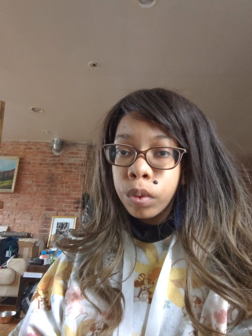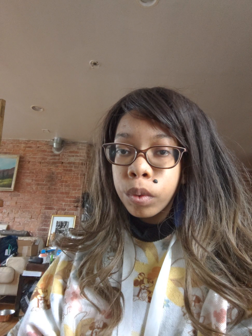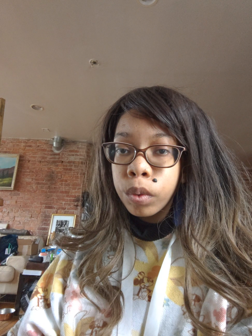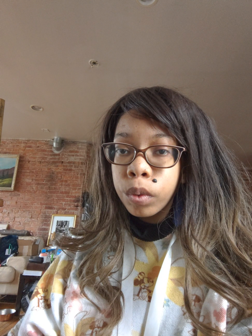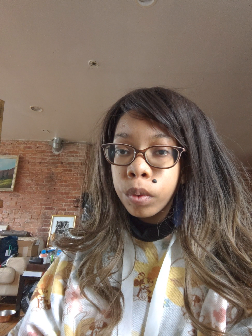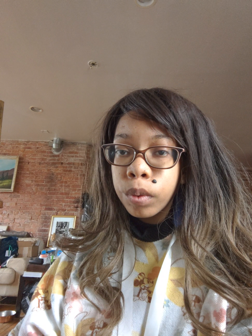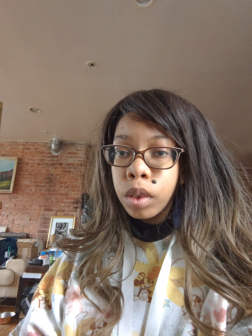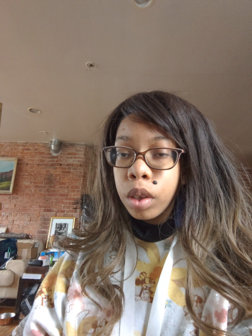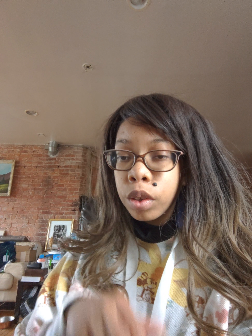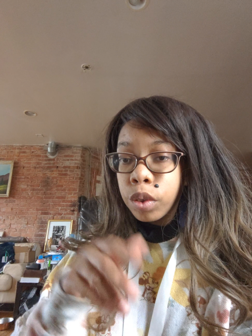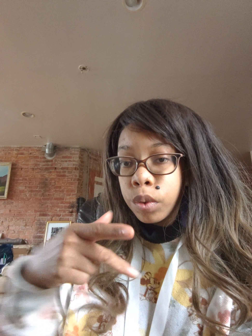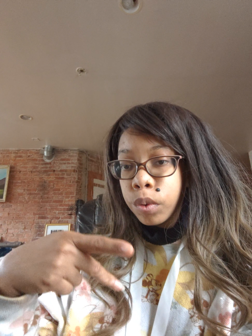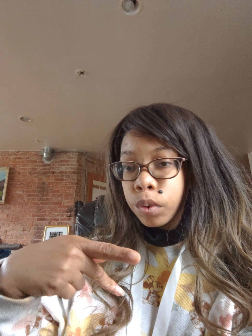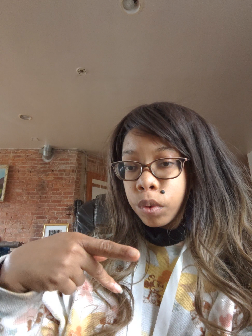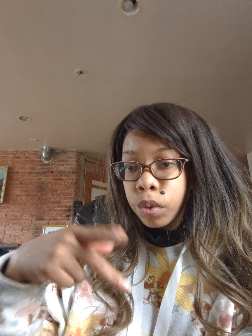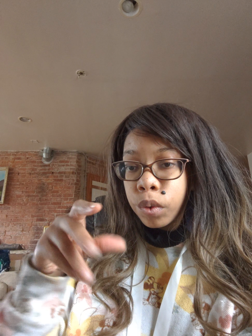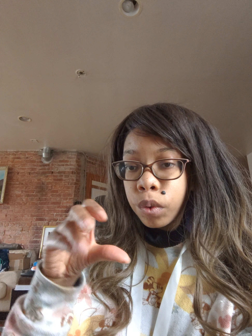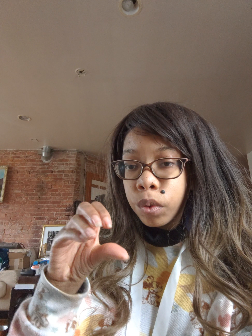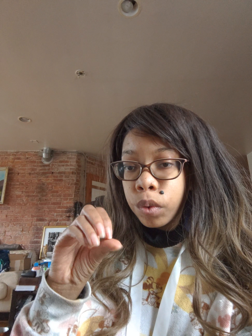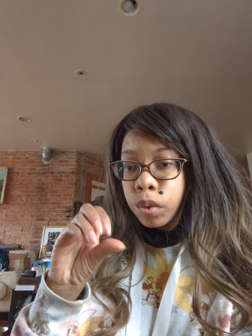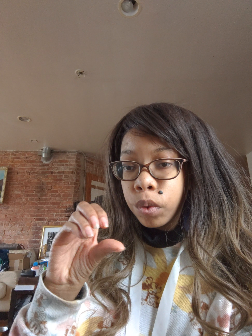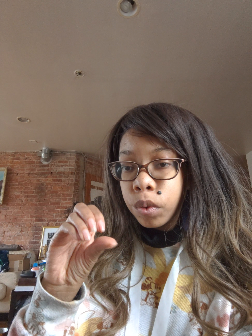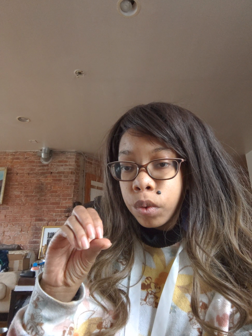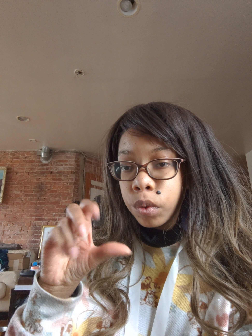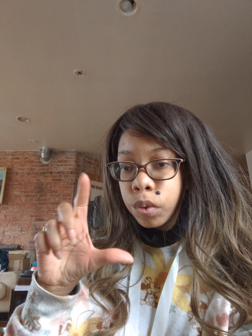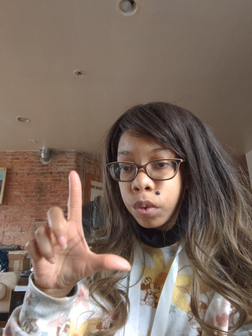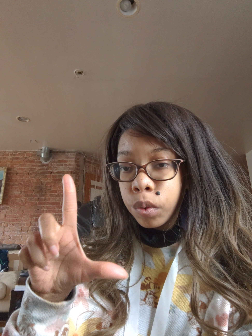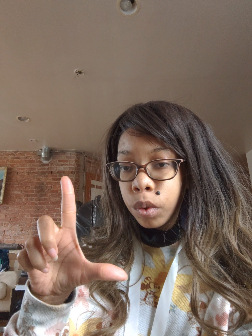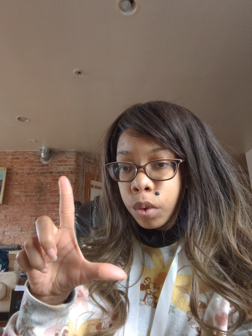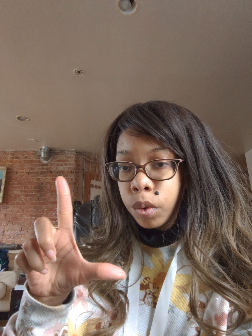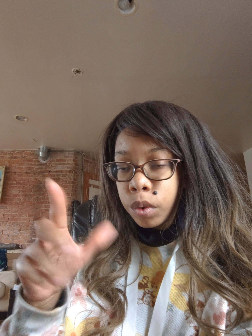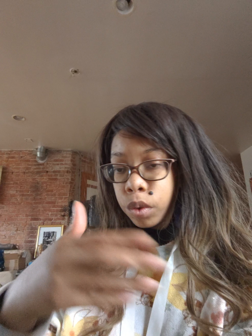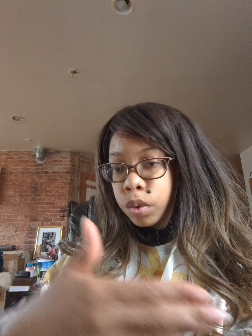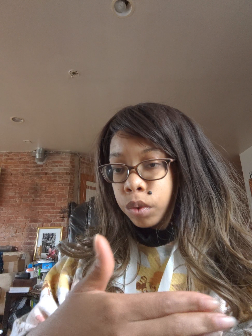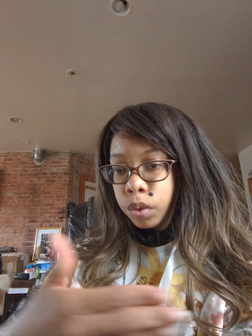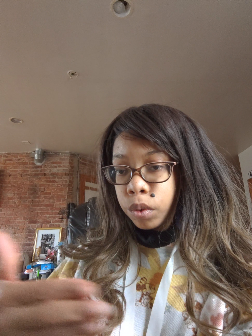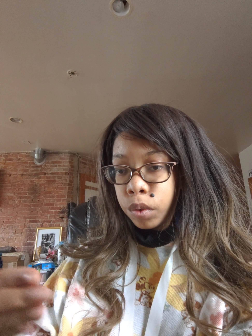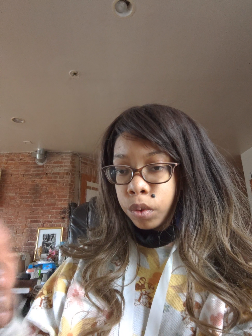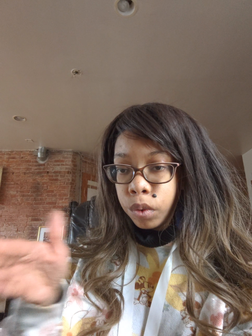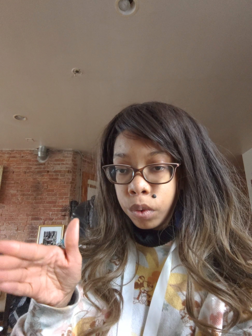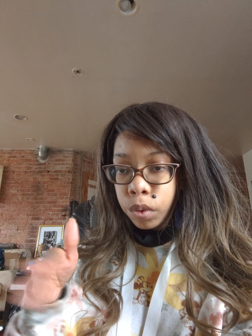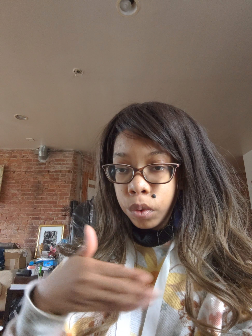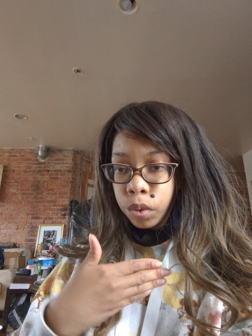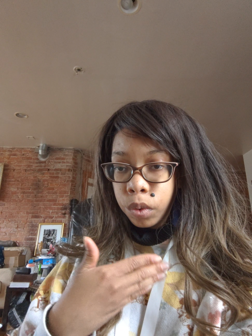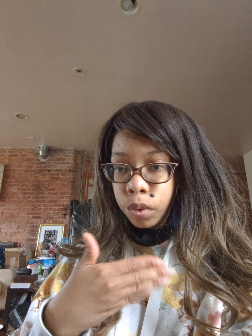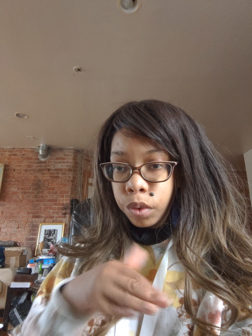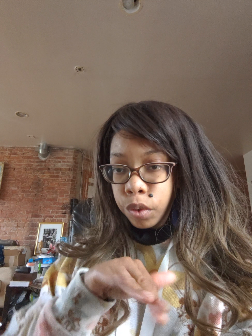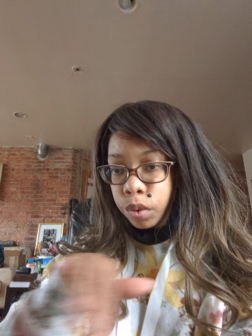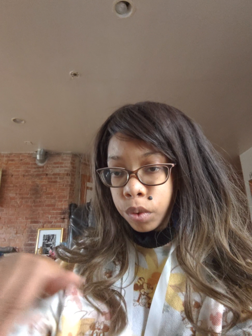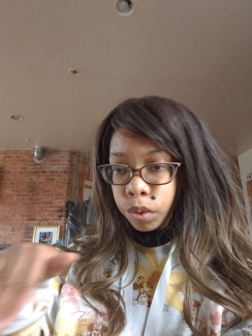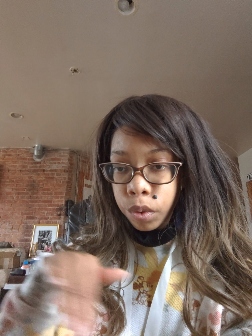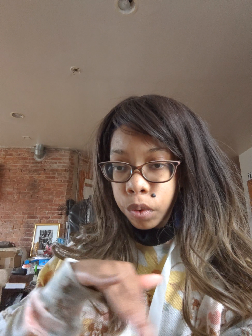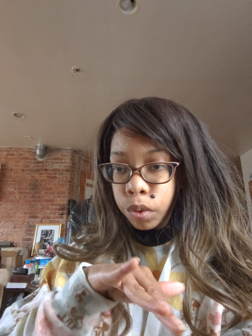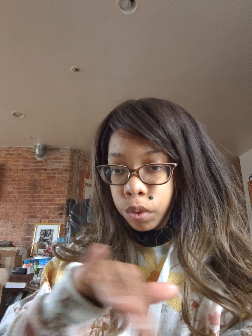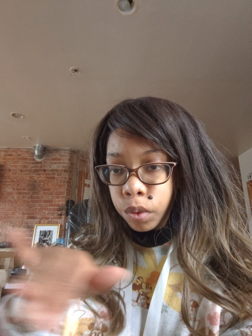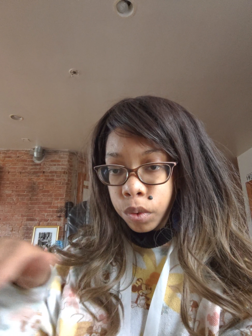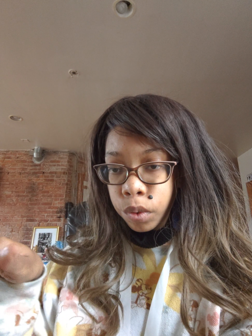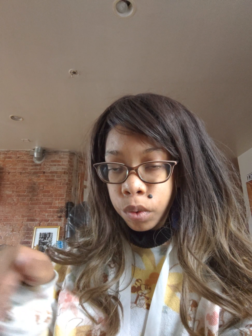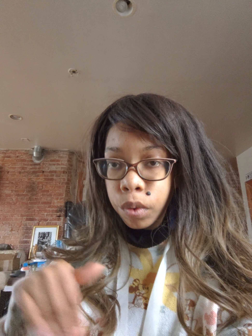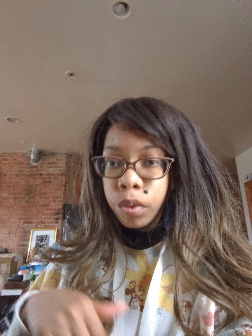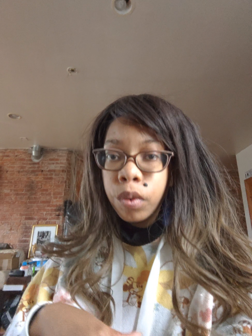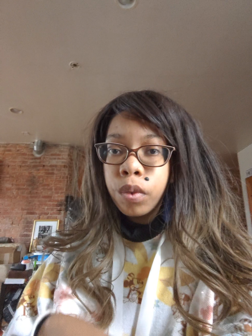pool